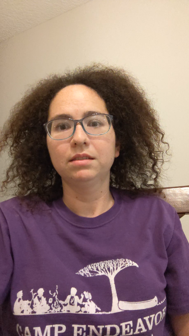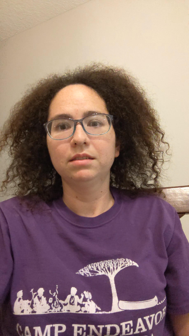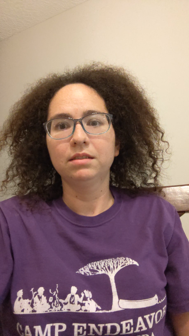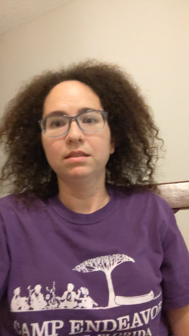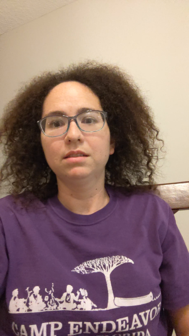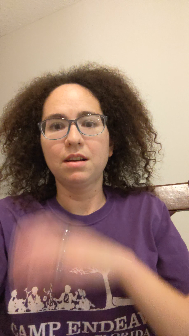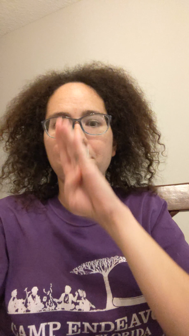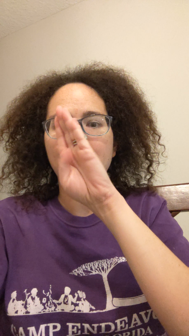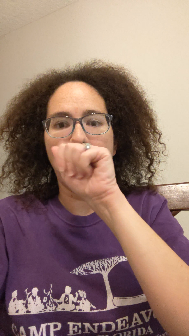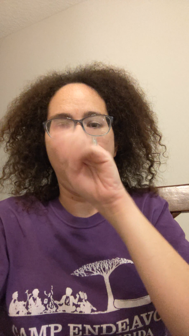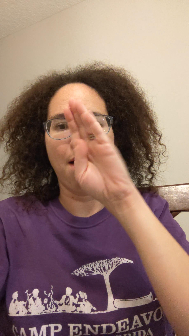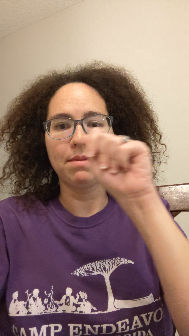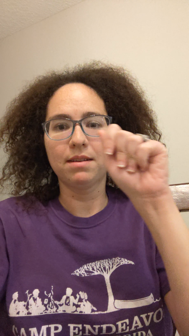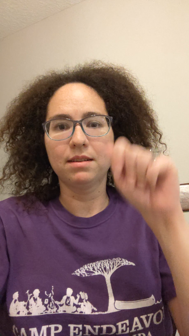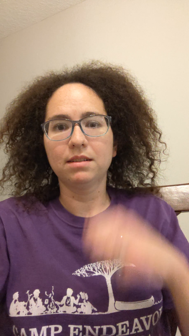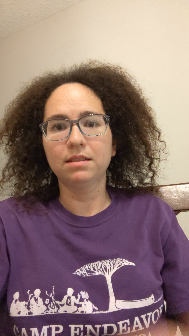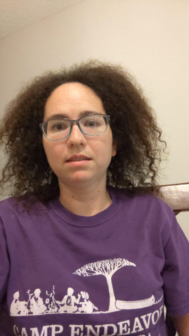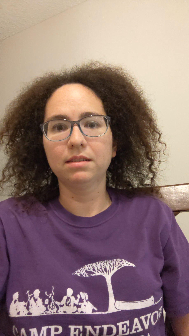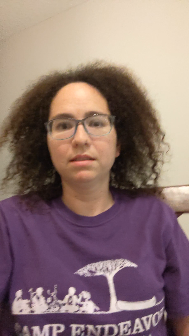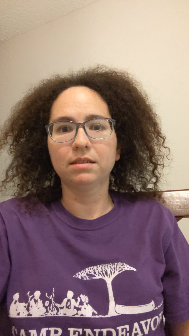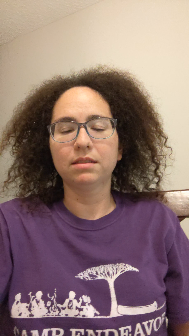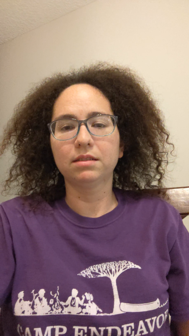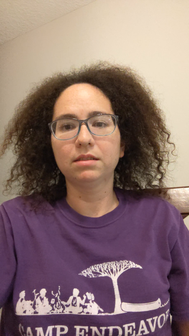baa baa